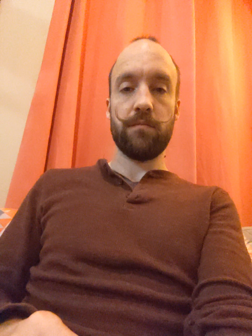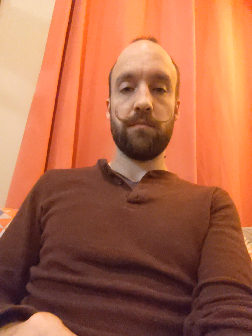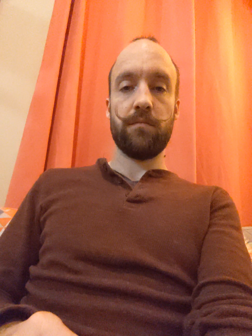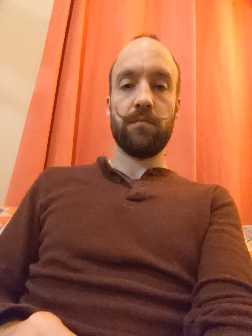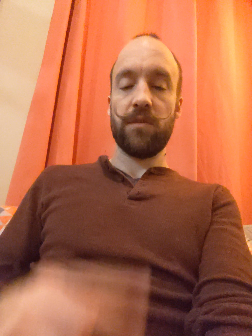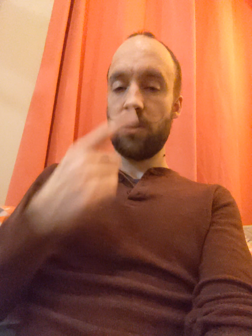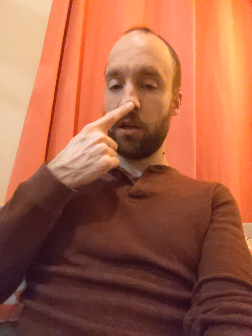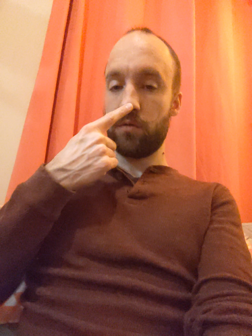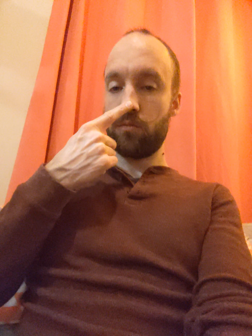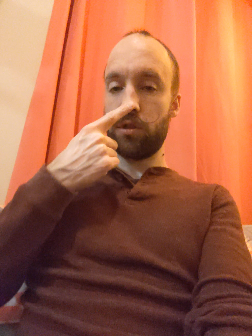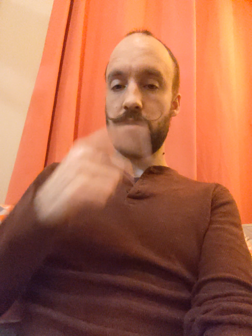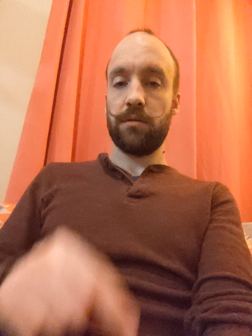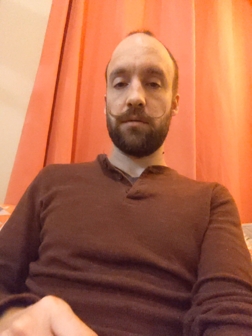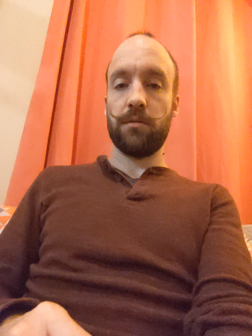nose